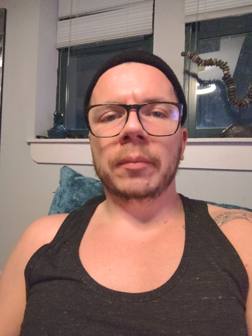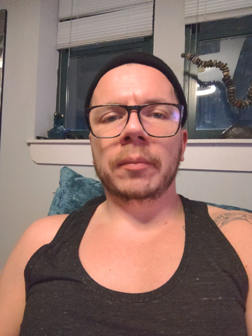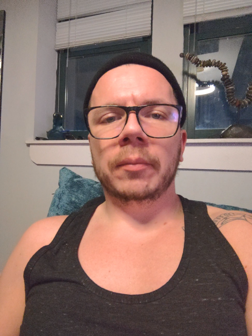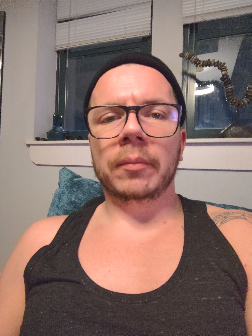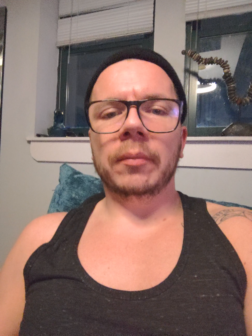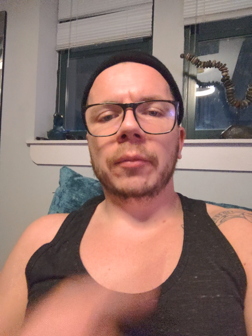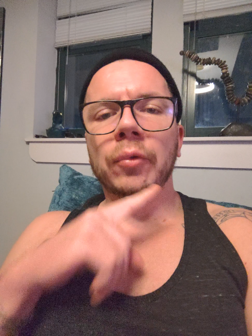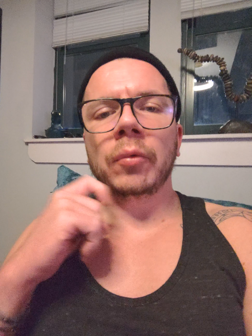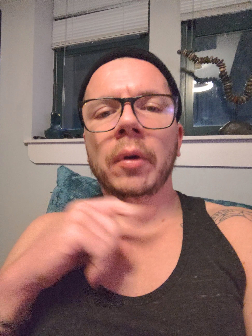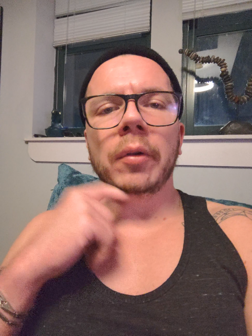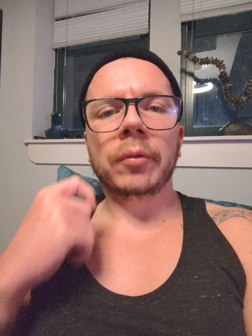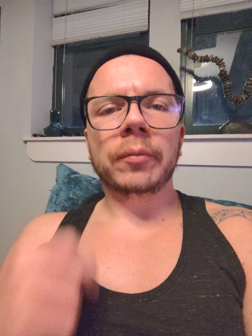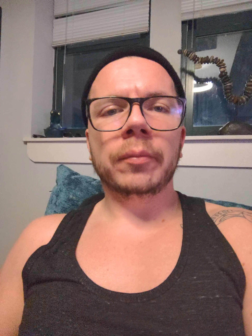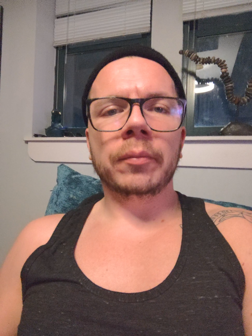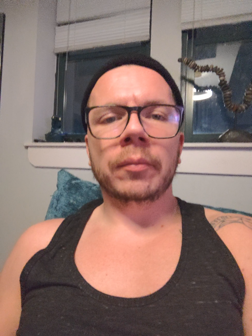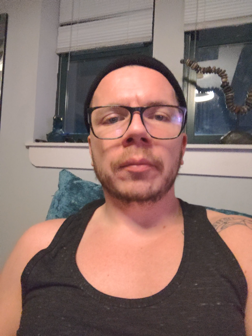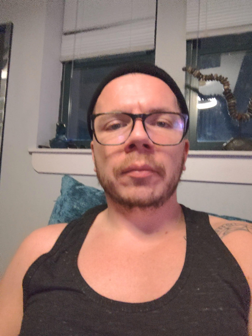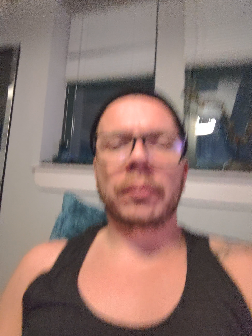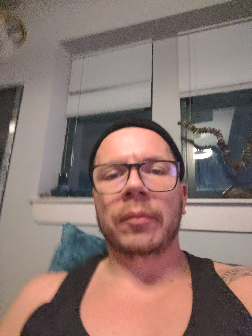dryer